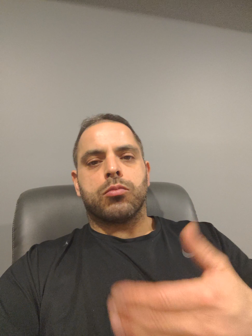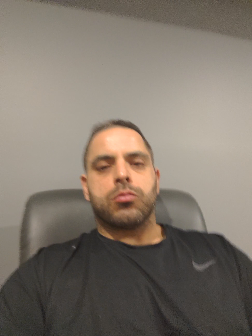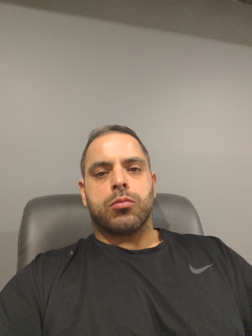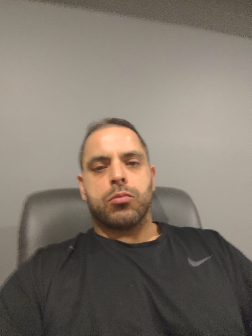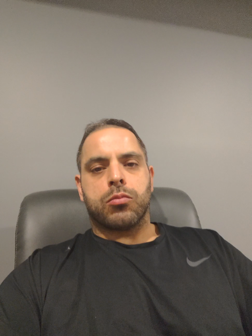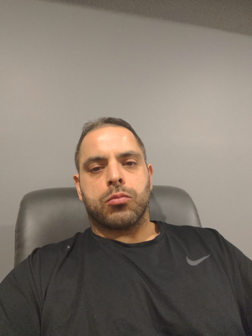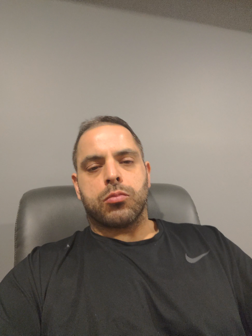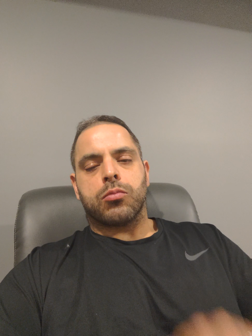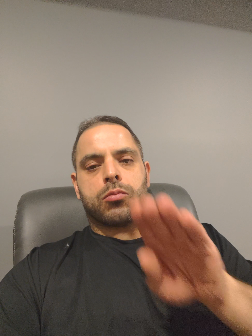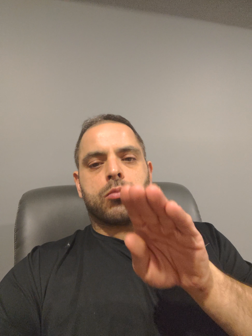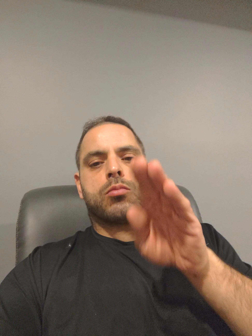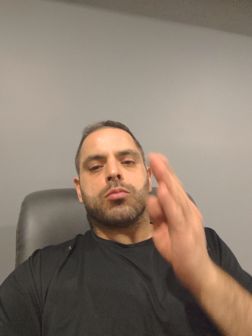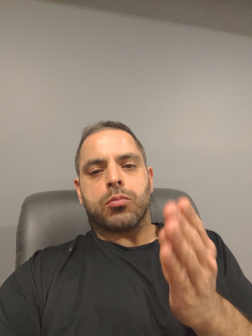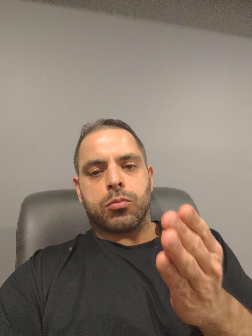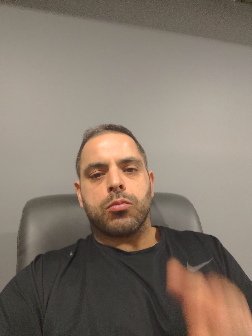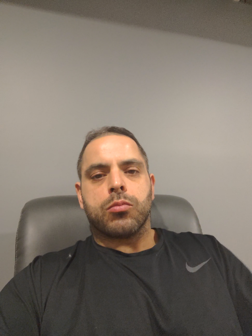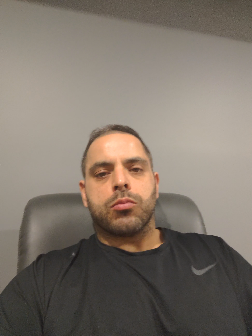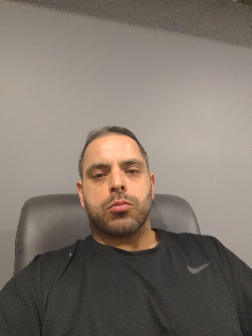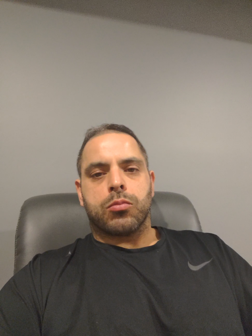open